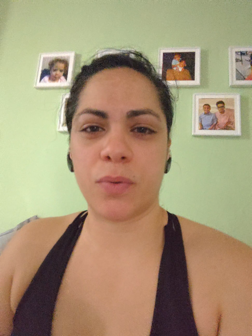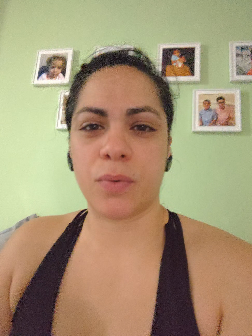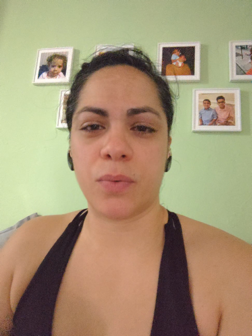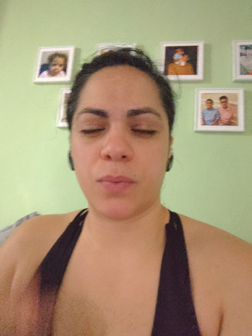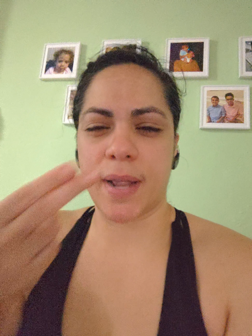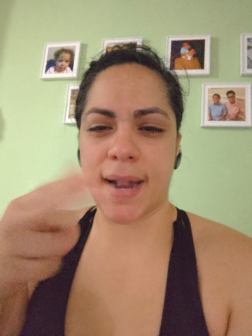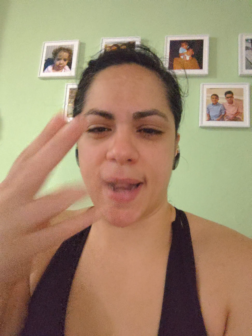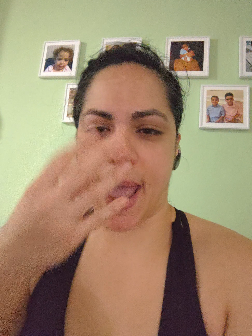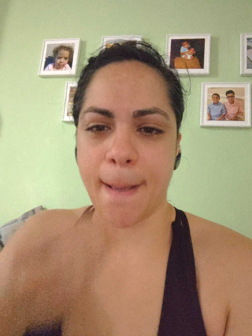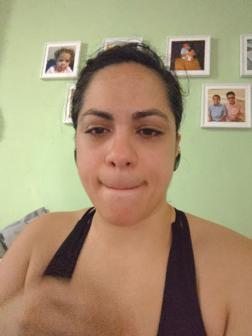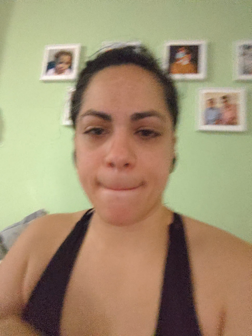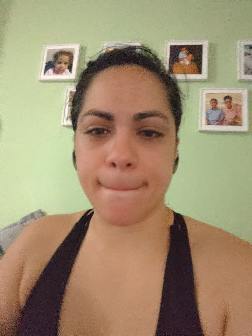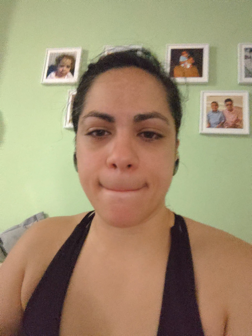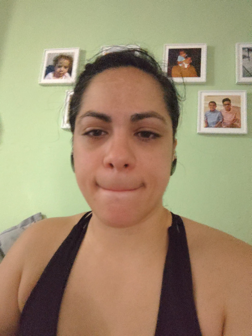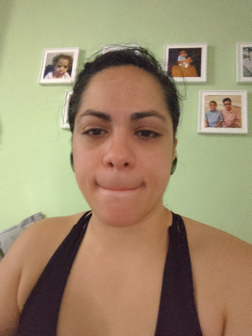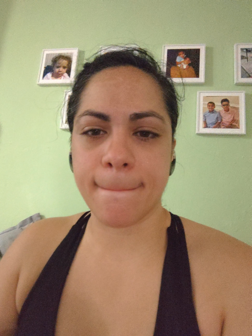nap